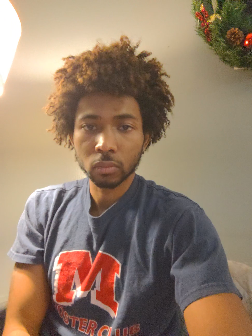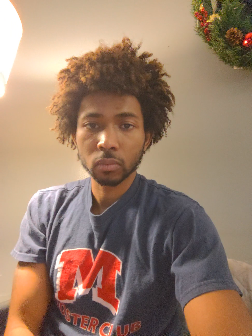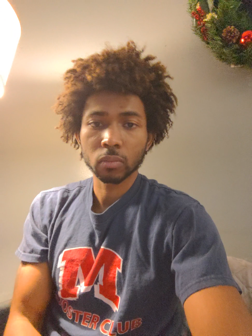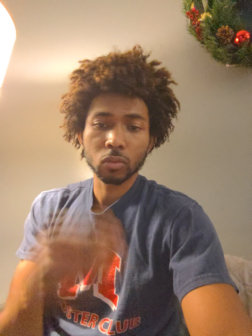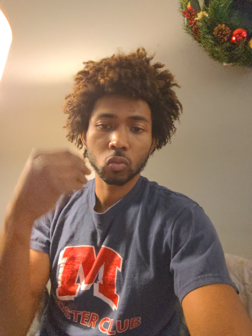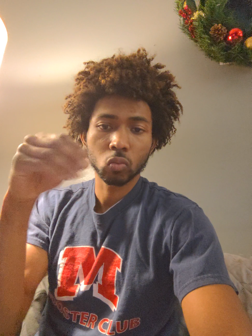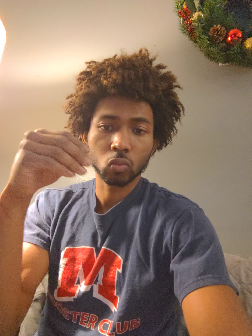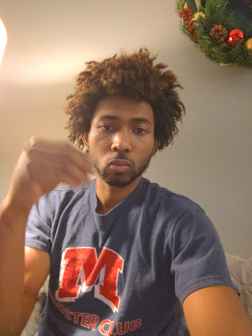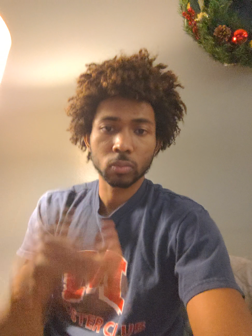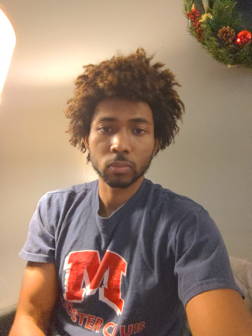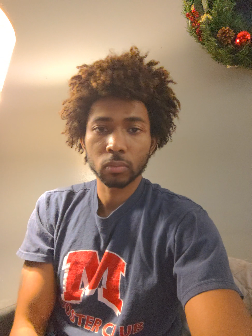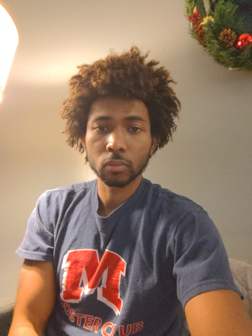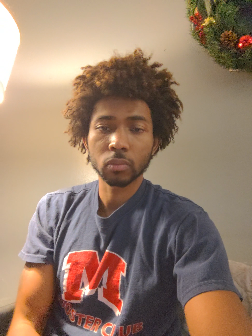store